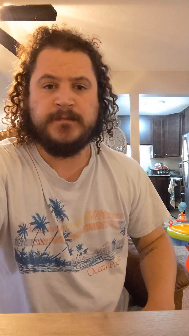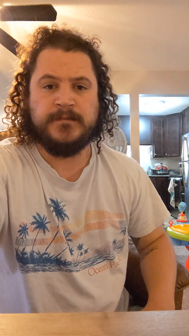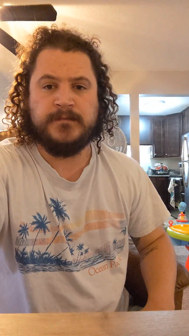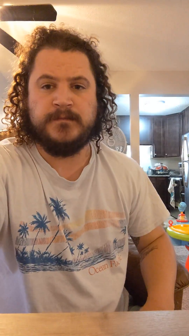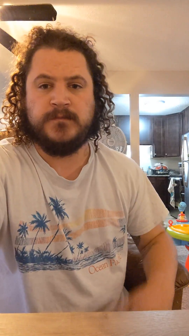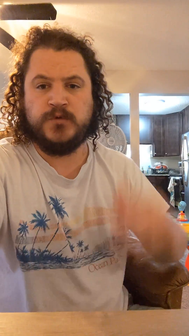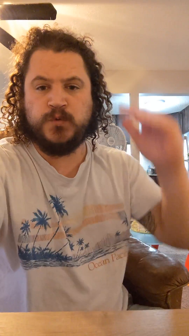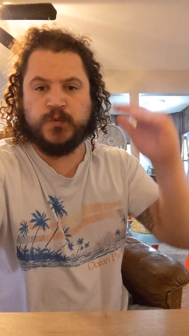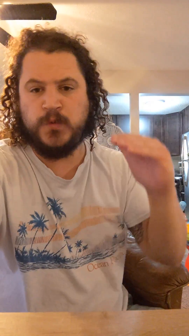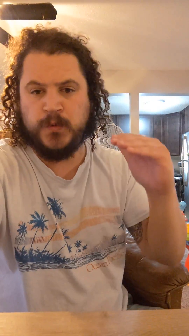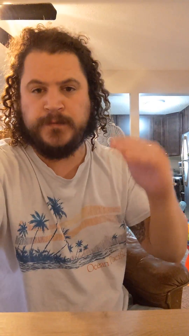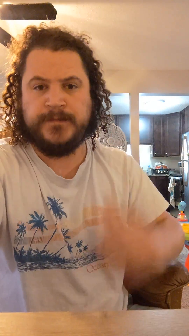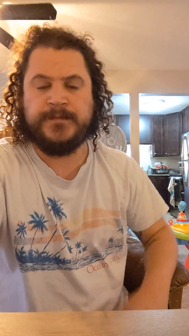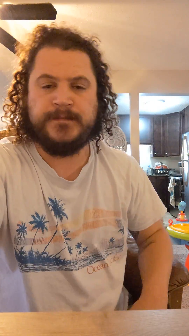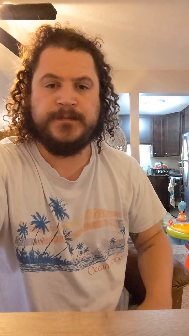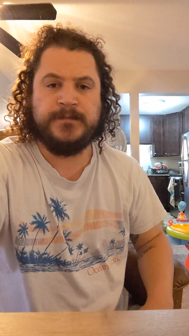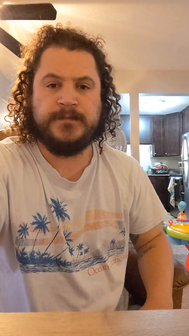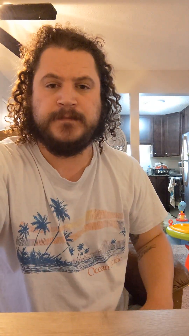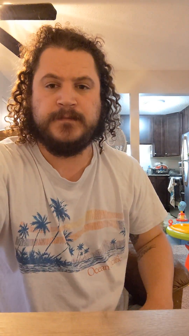short